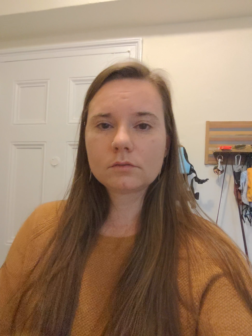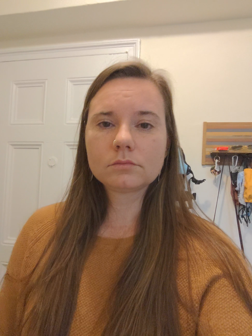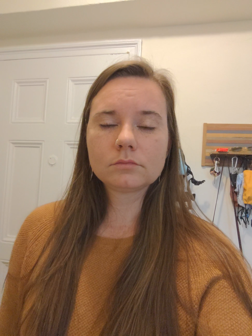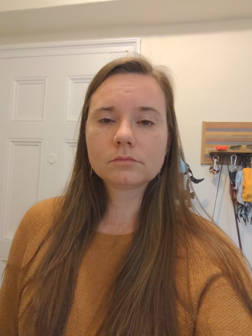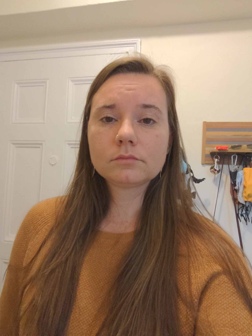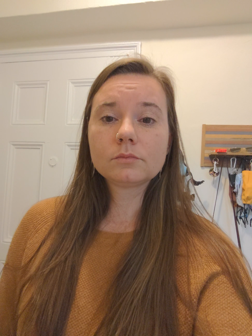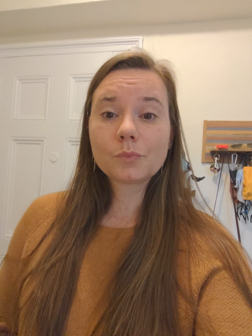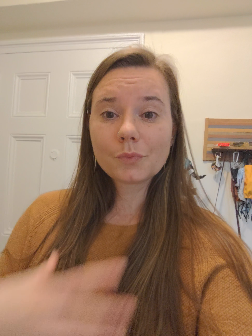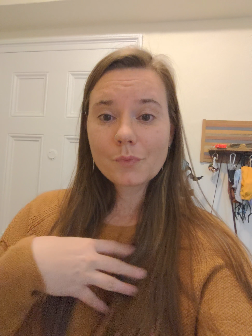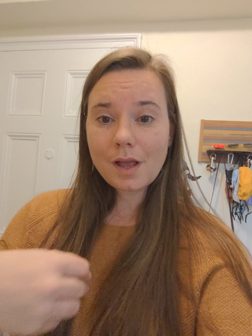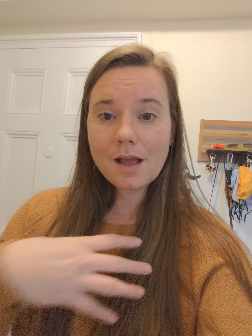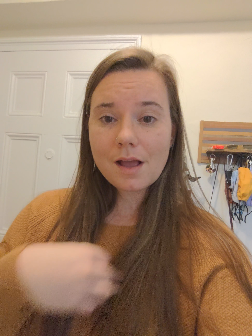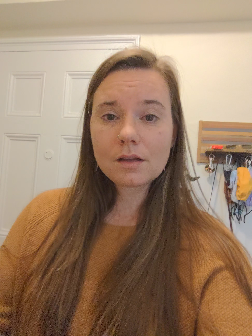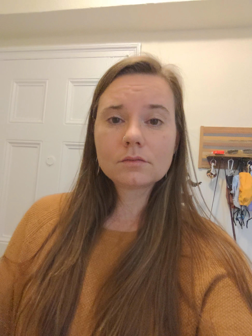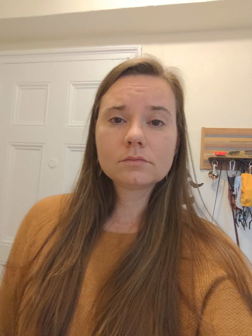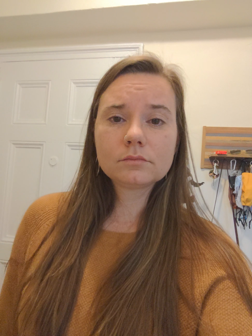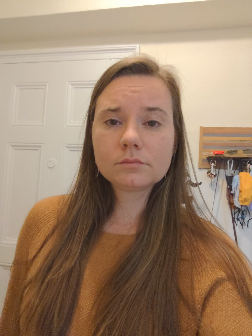white